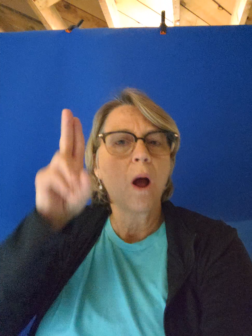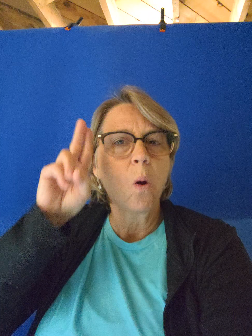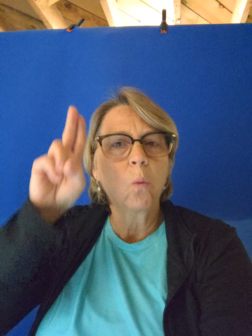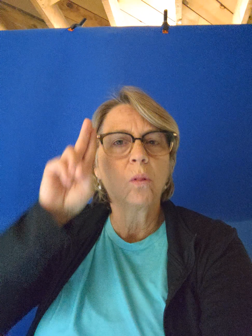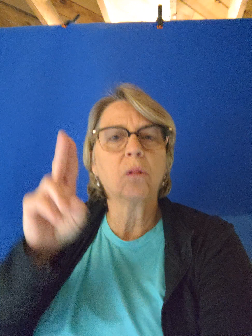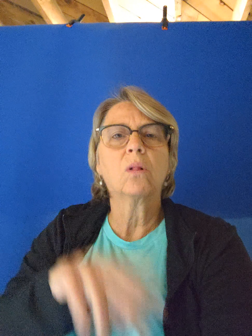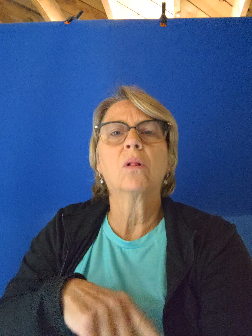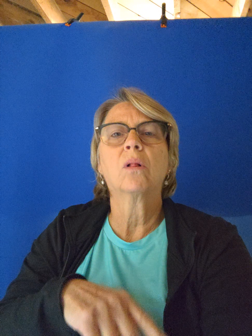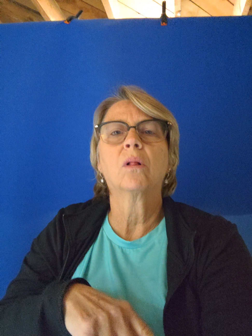uncle